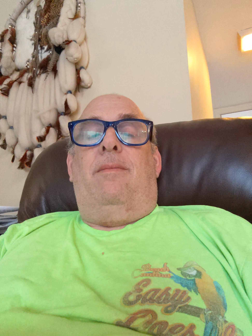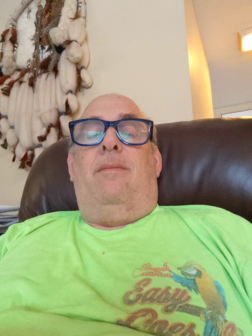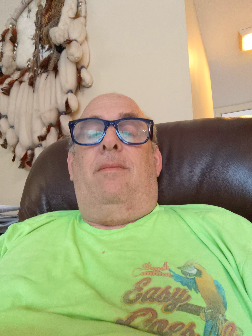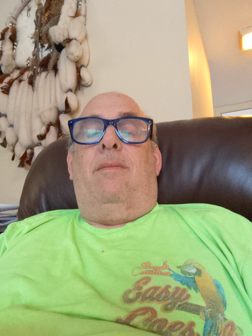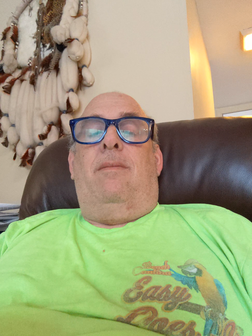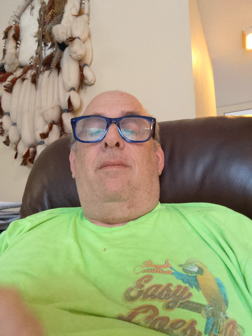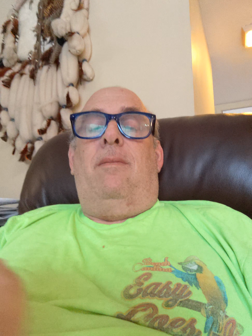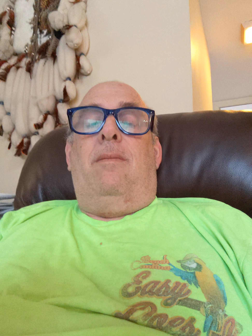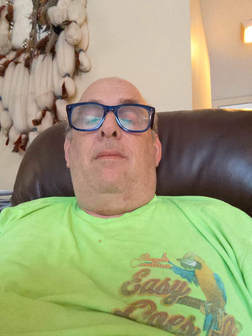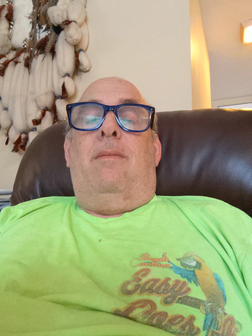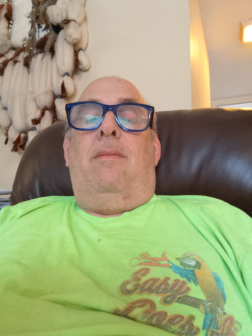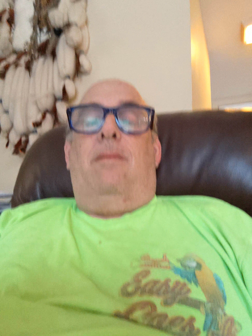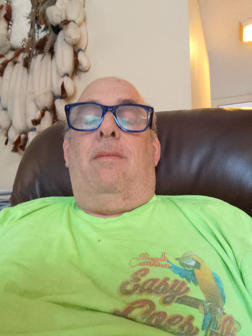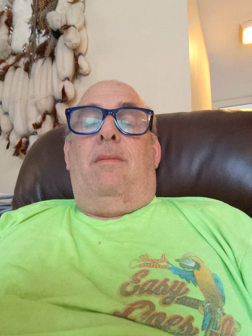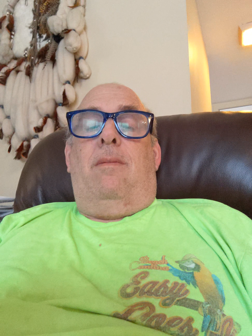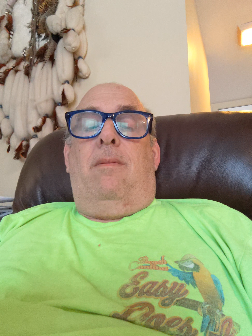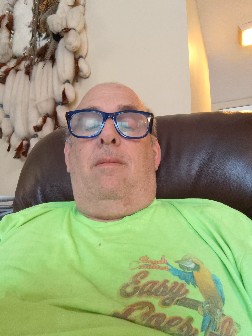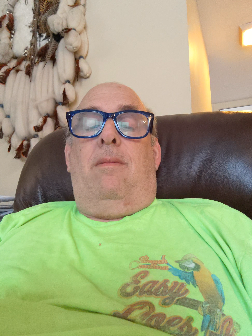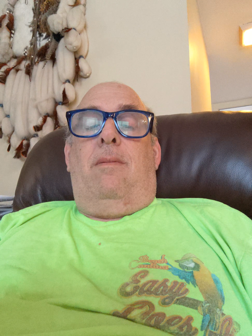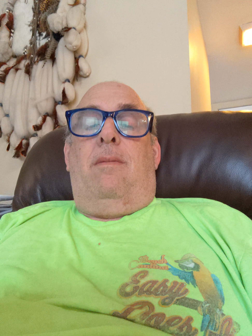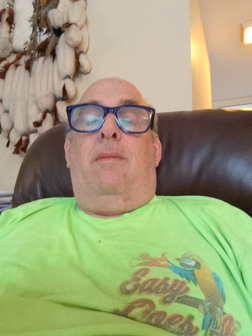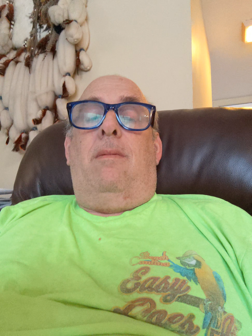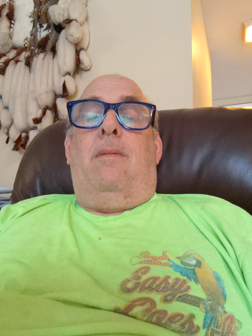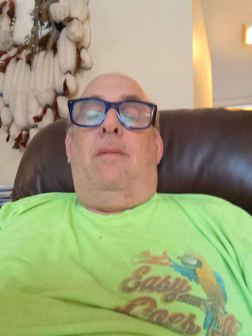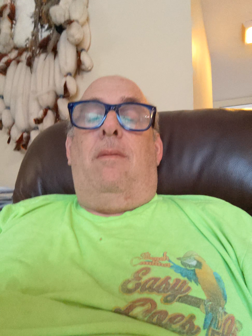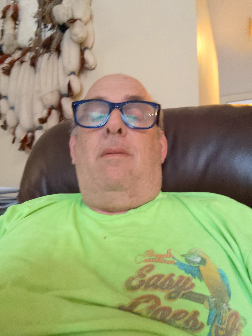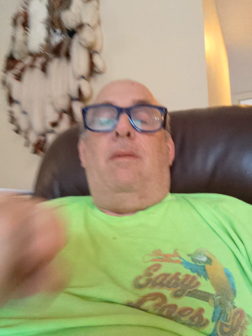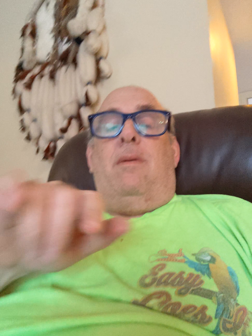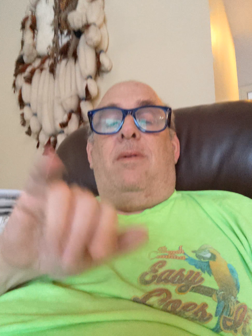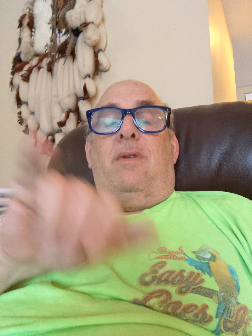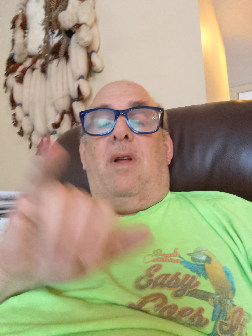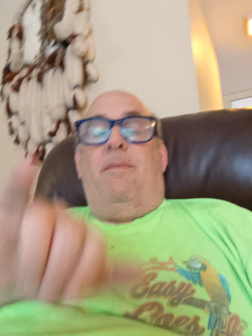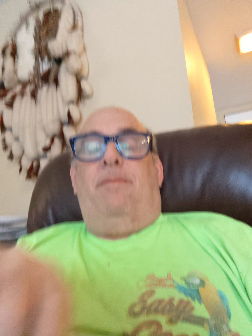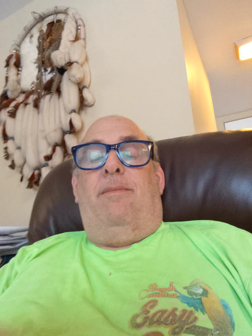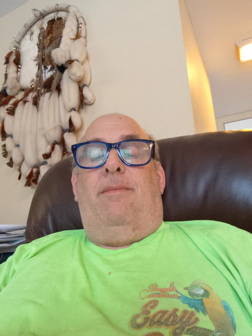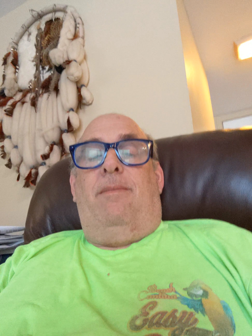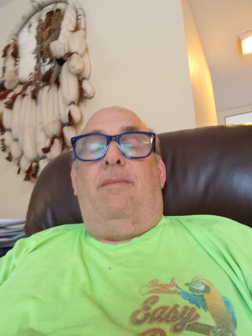same